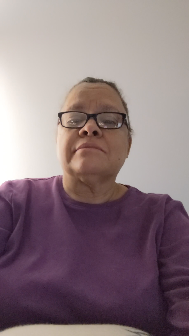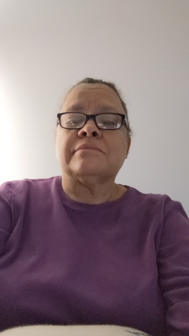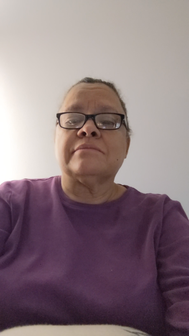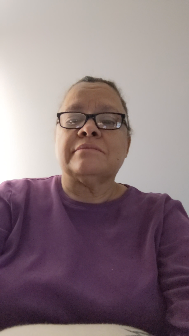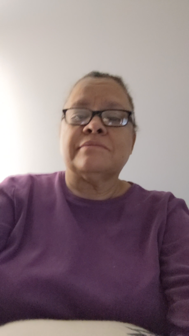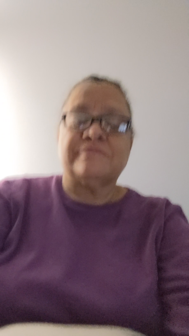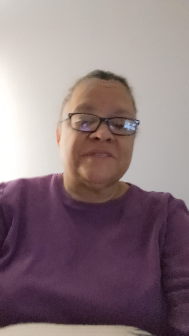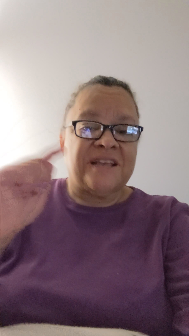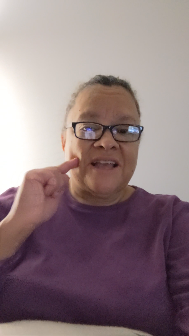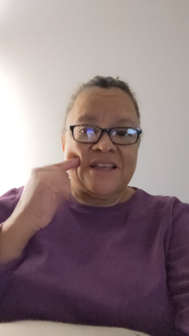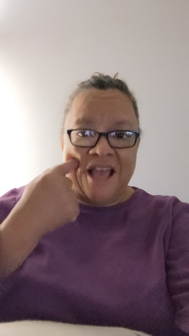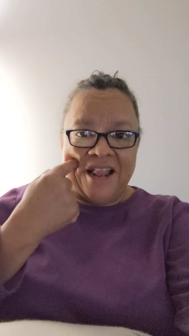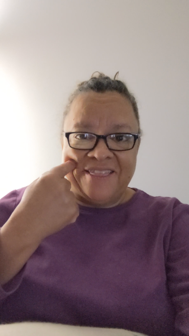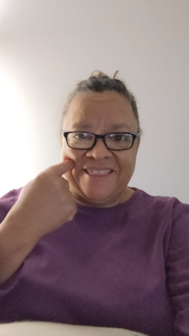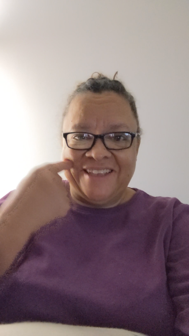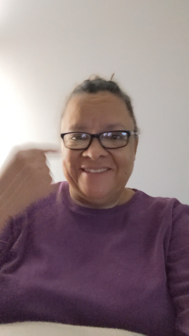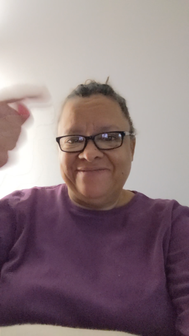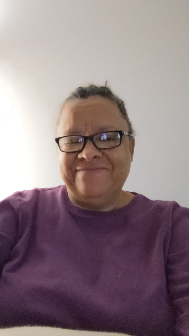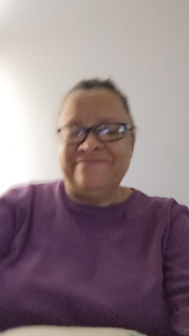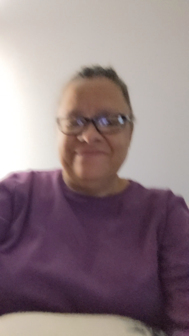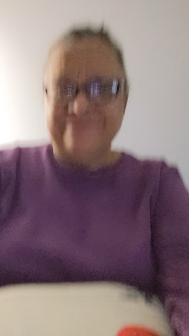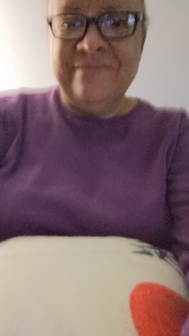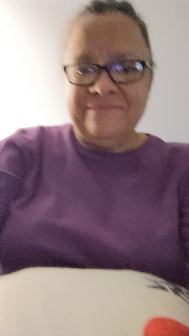candy